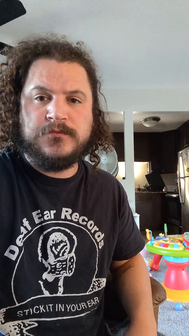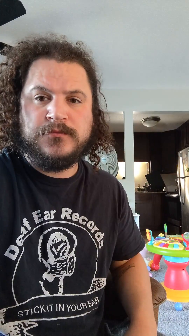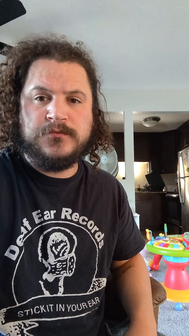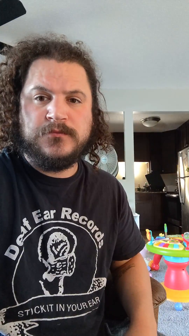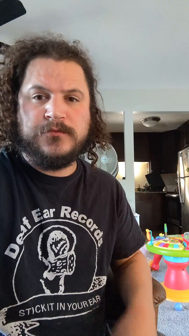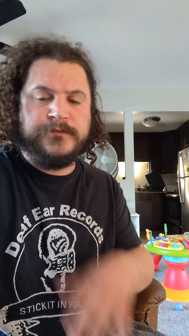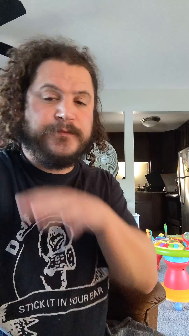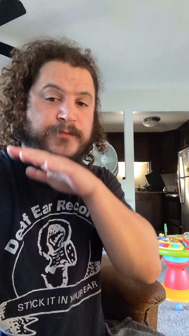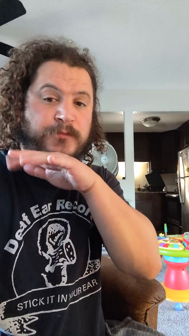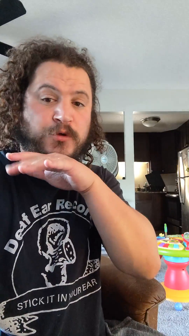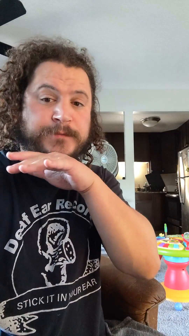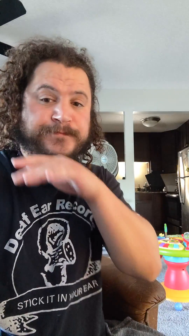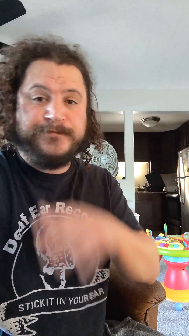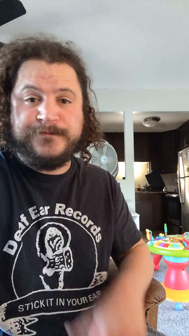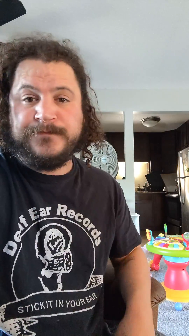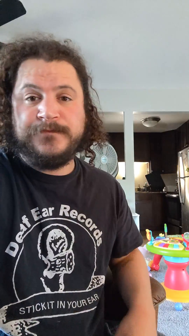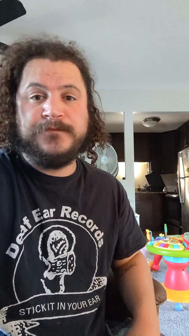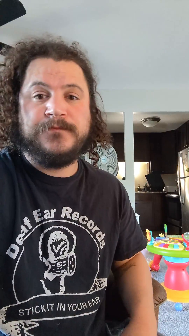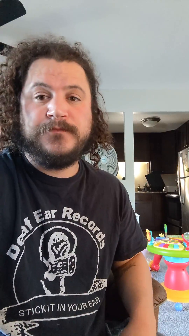naughty